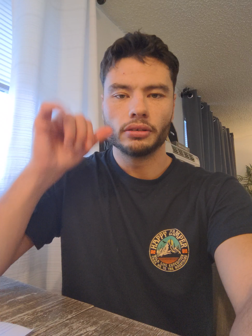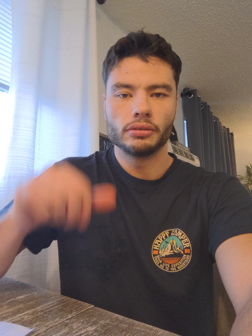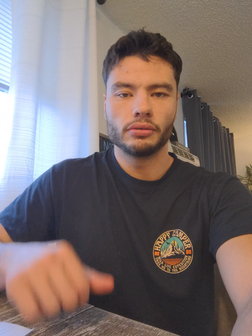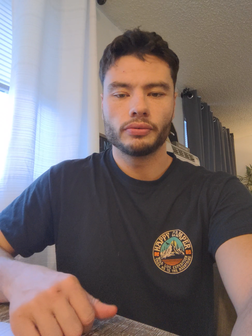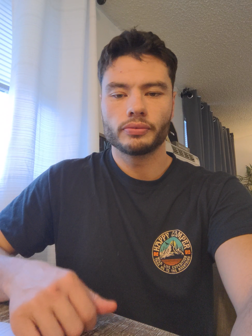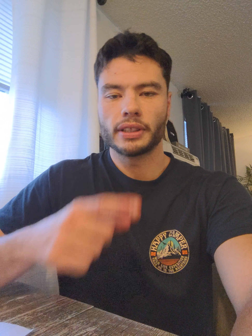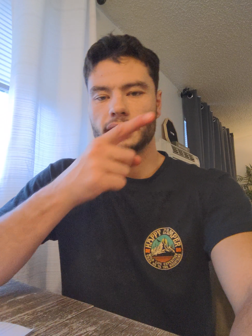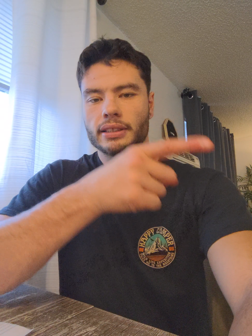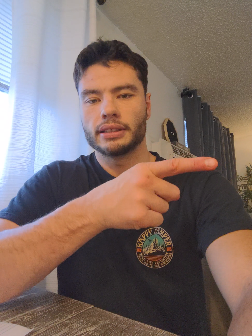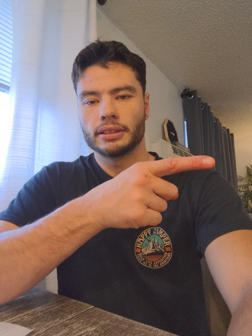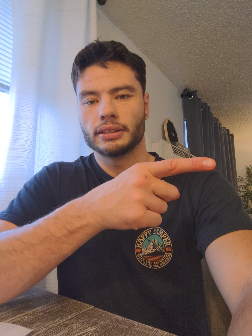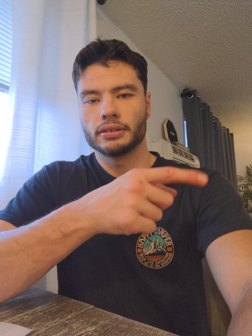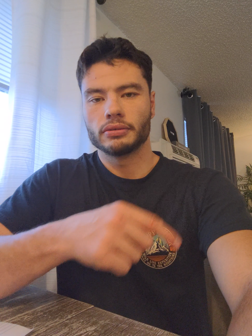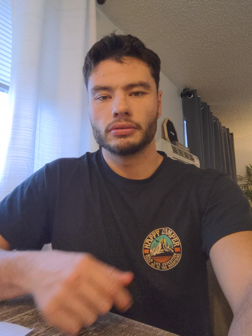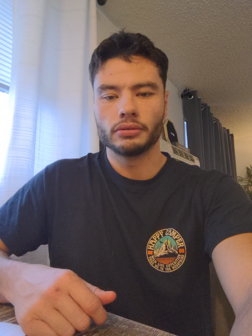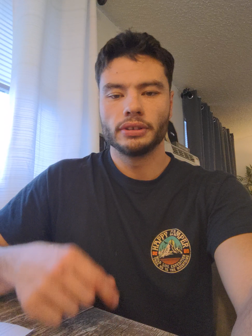he/she/it